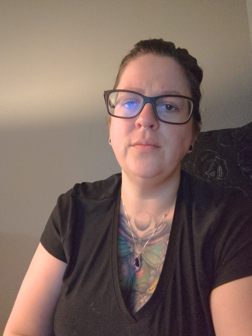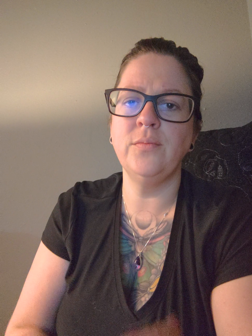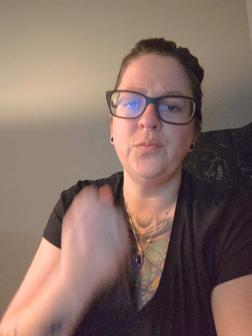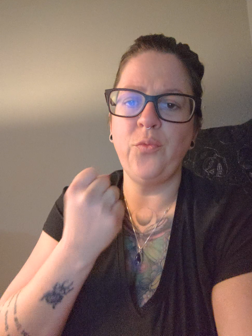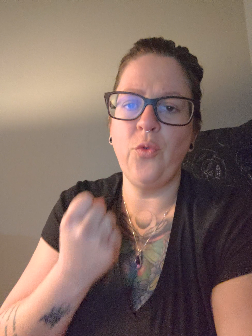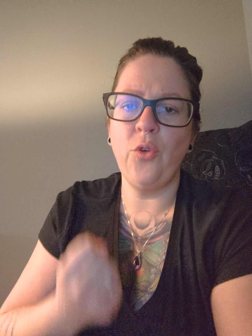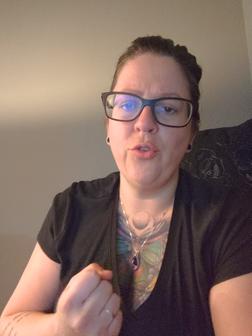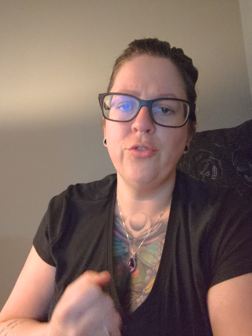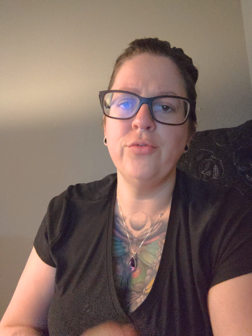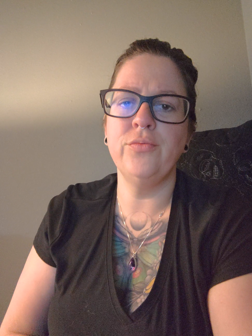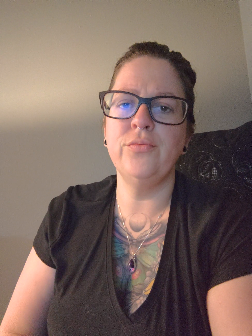drawer